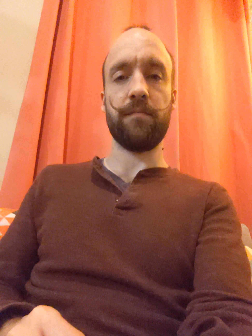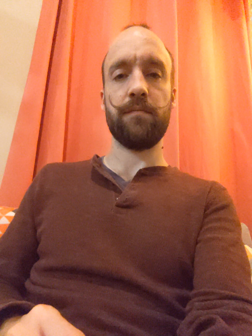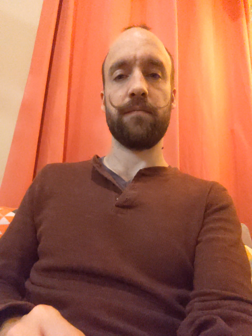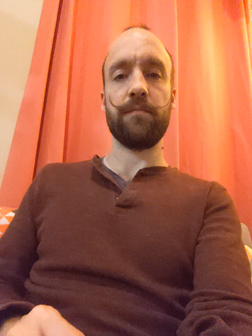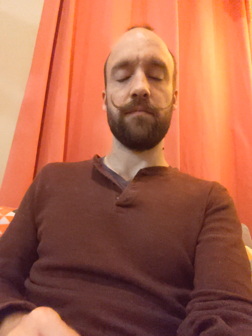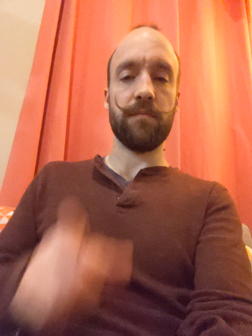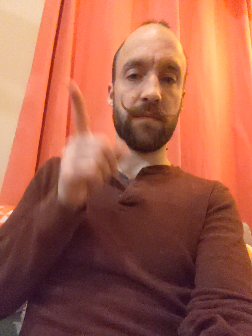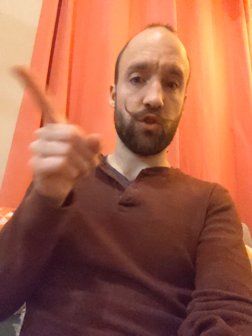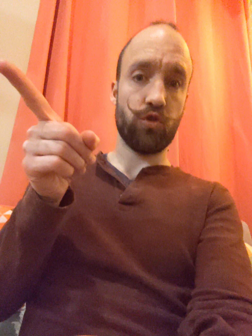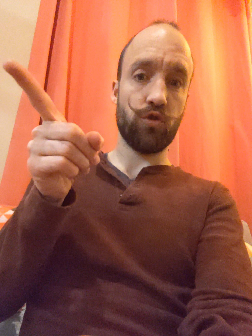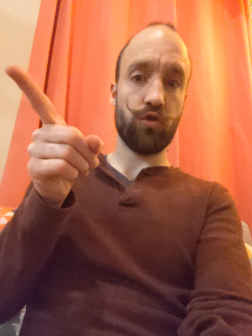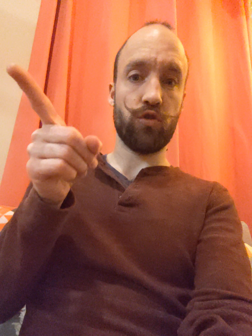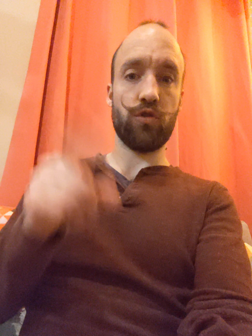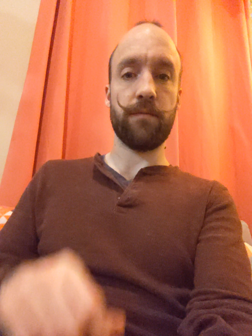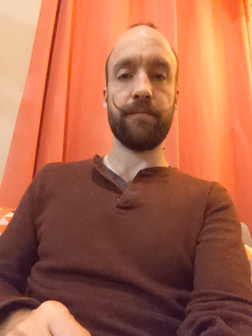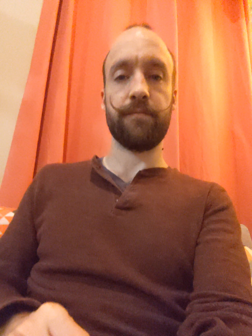he/she/it